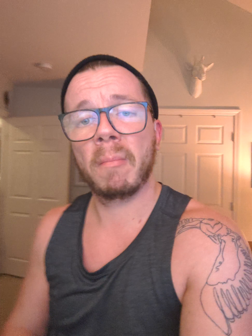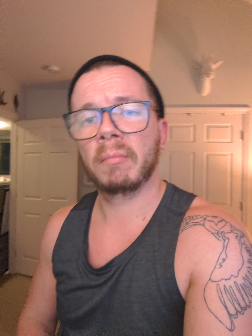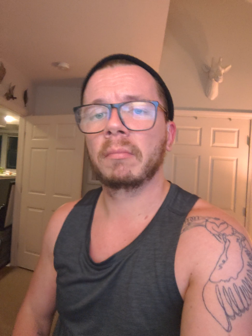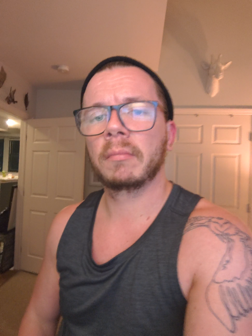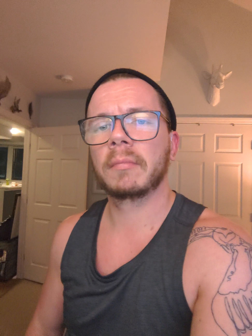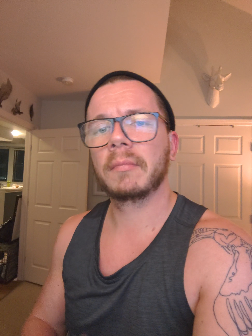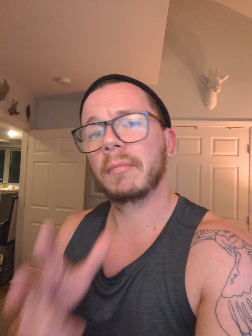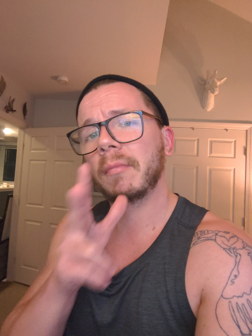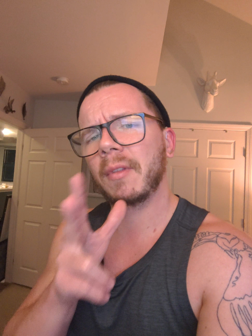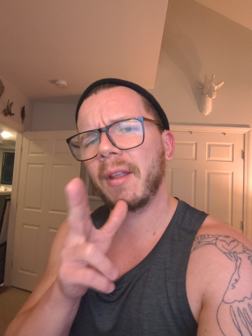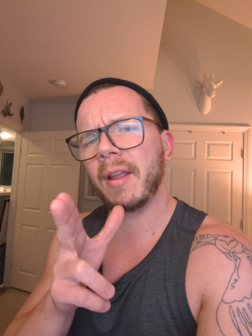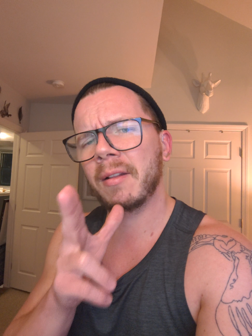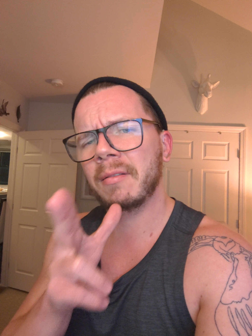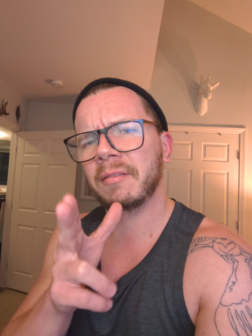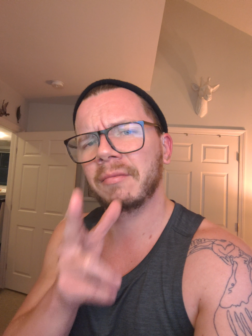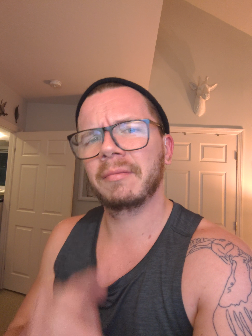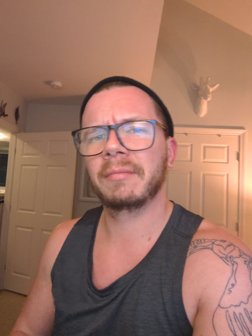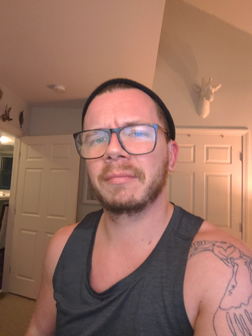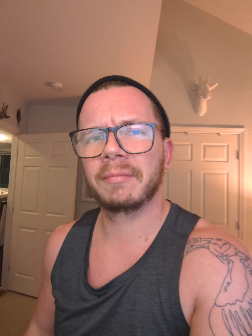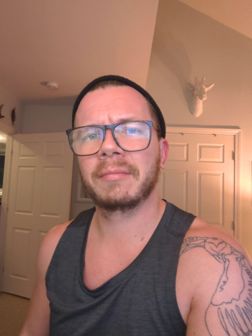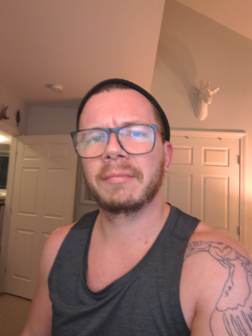hen